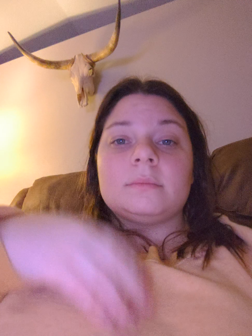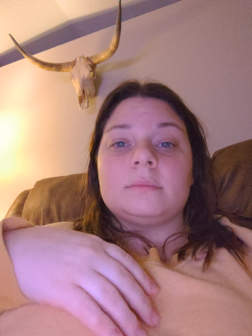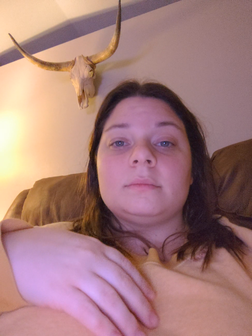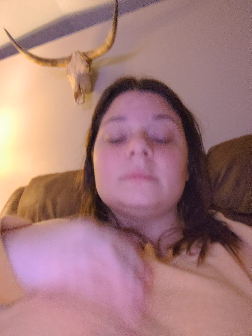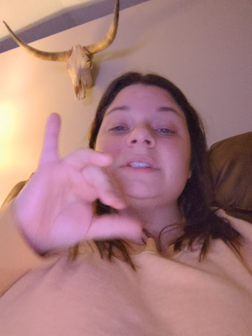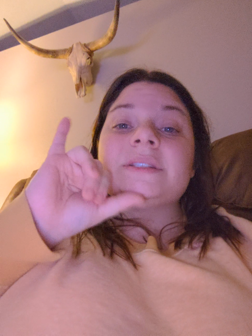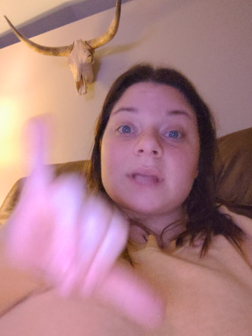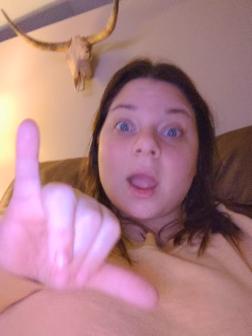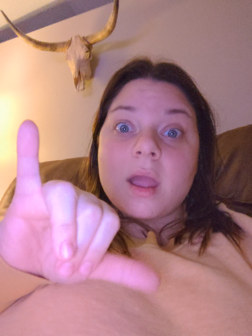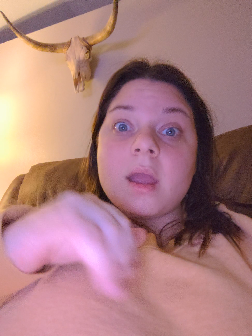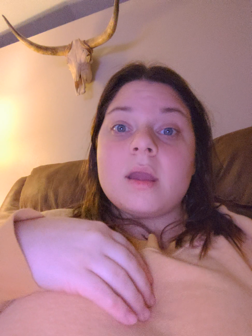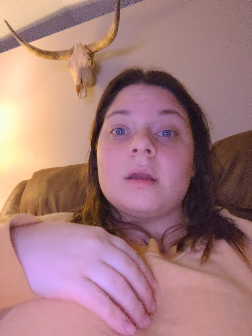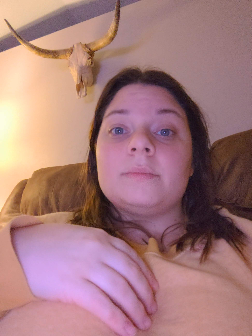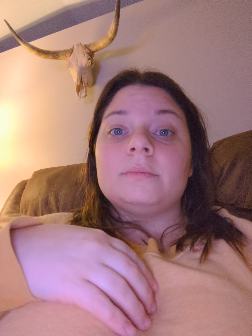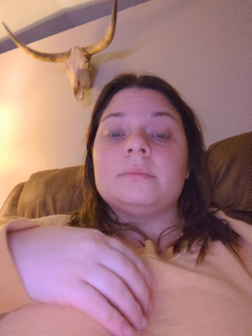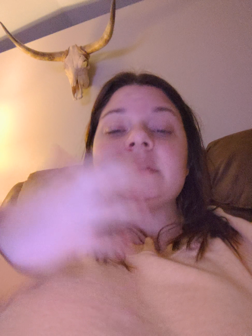stay